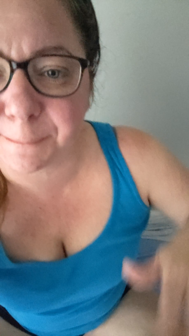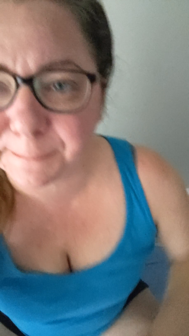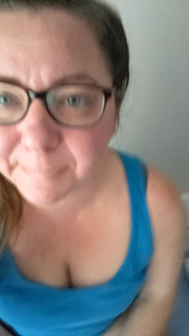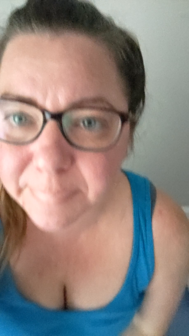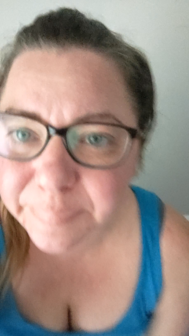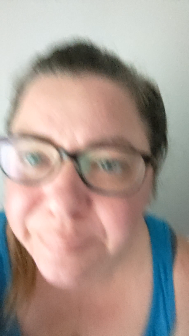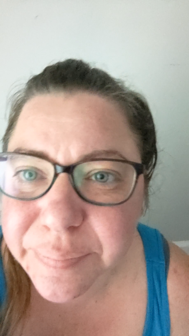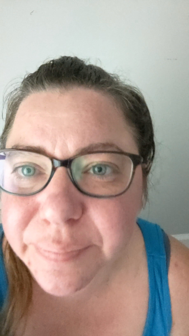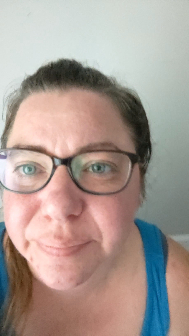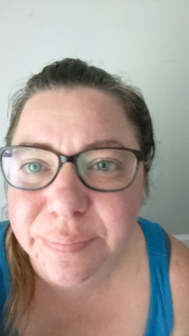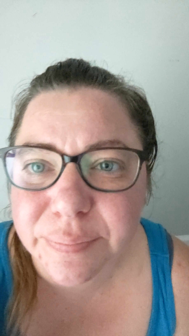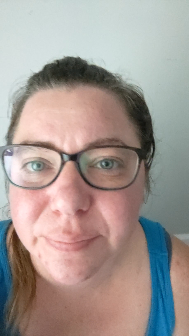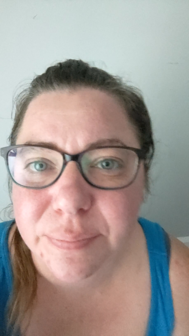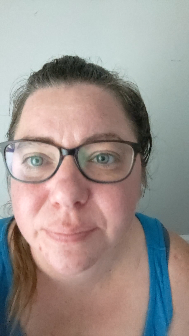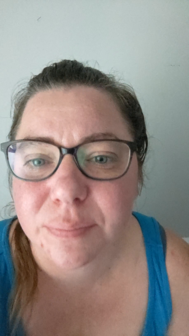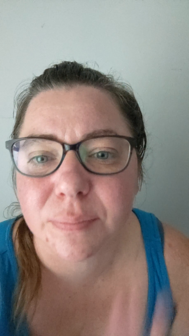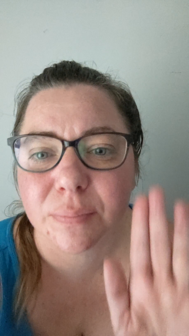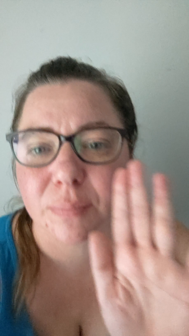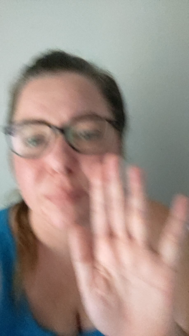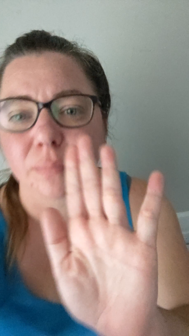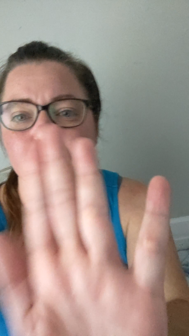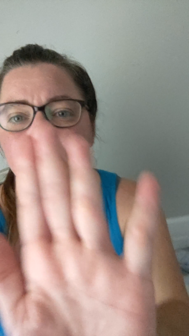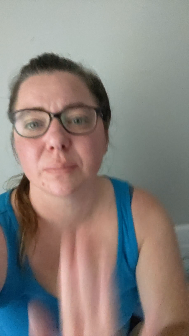push